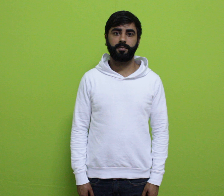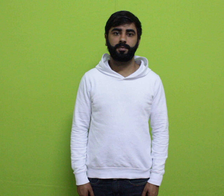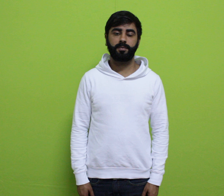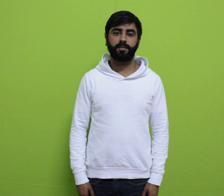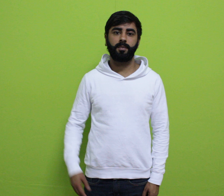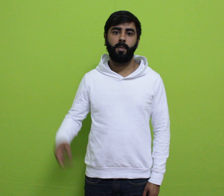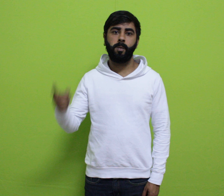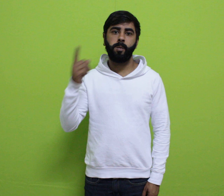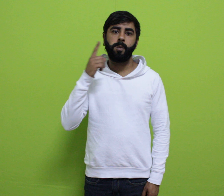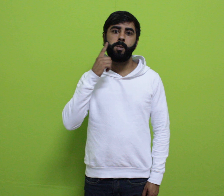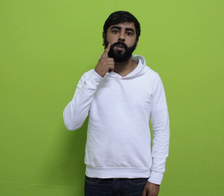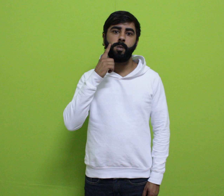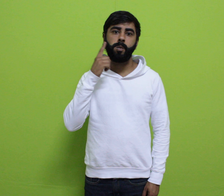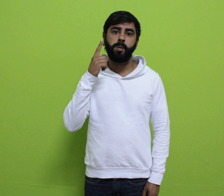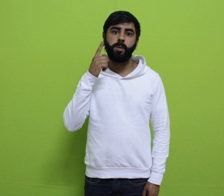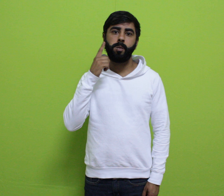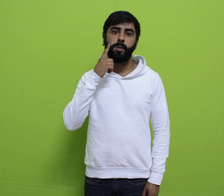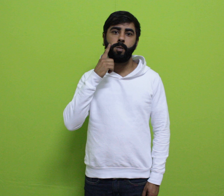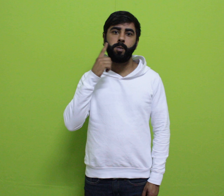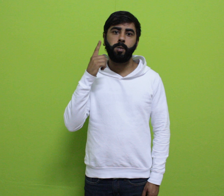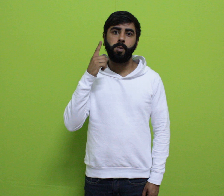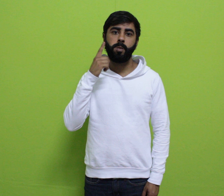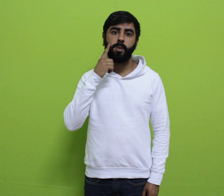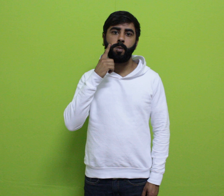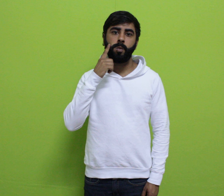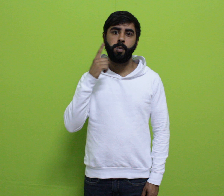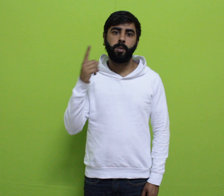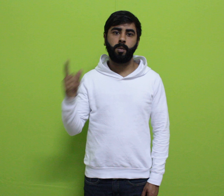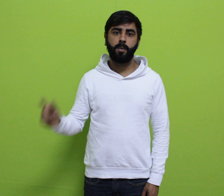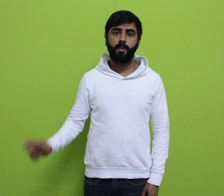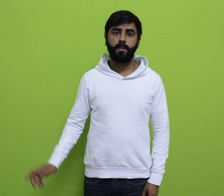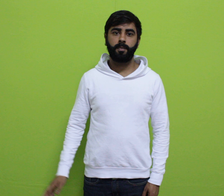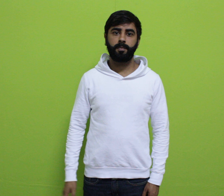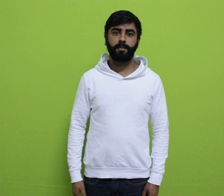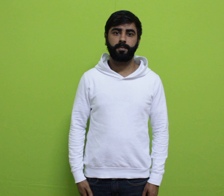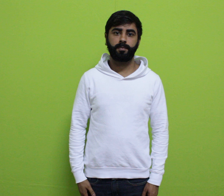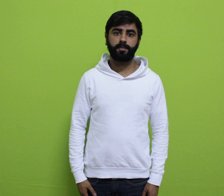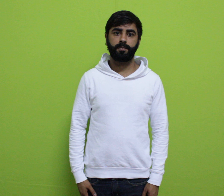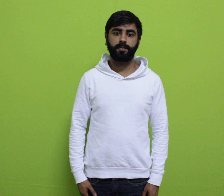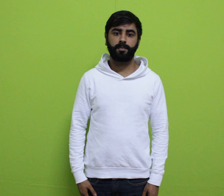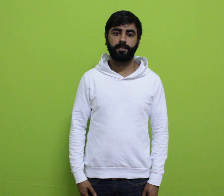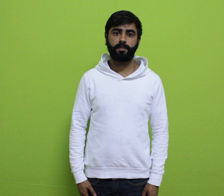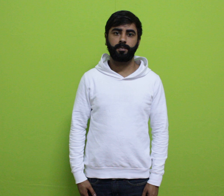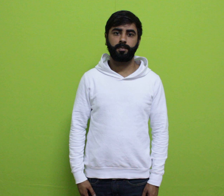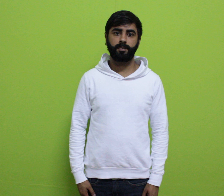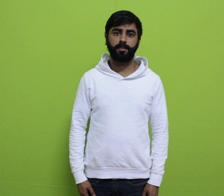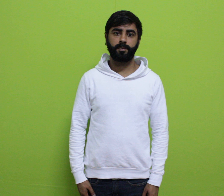bala